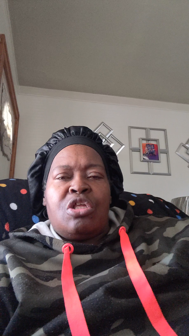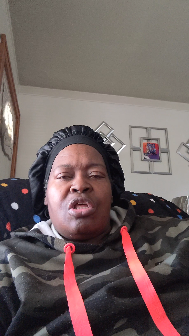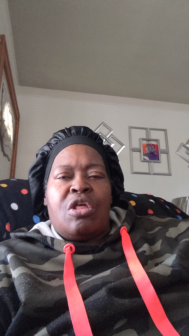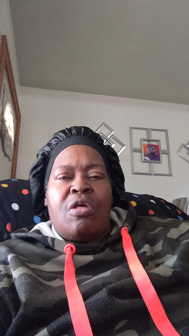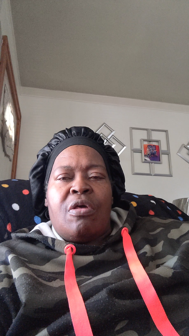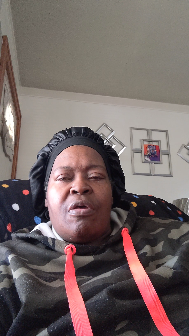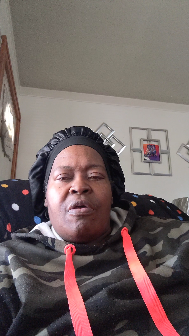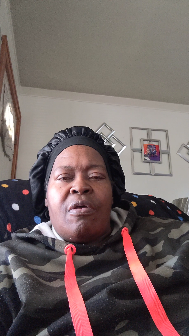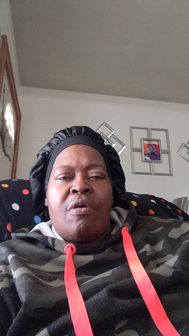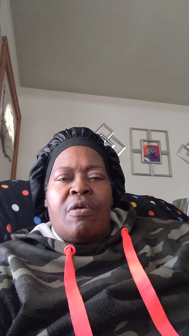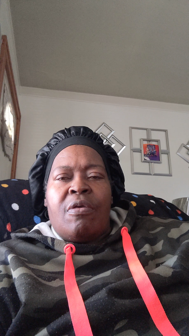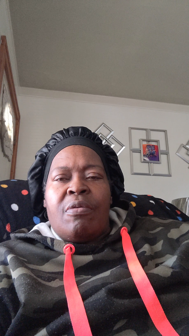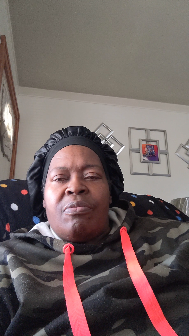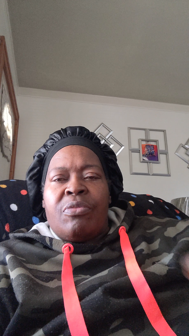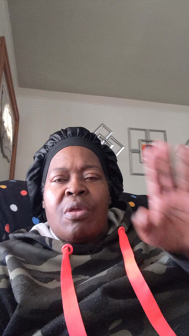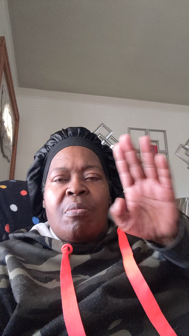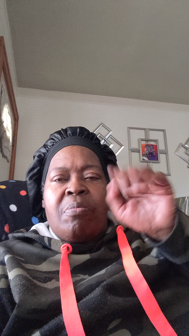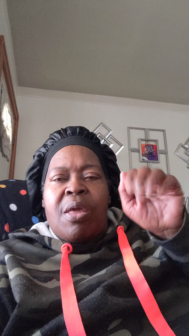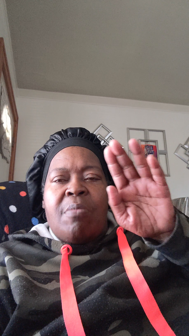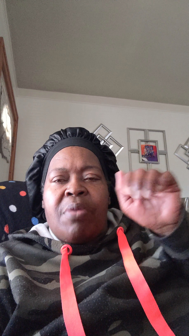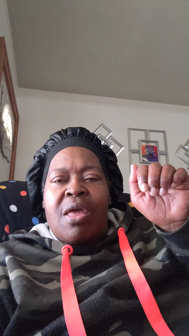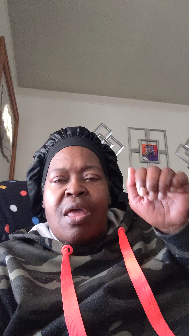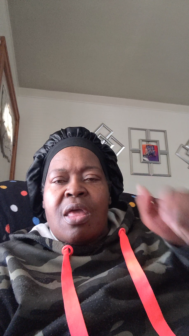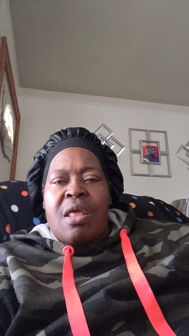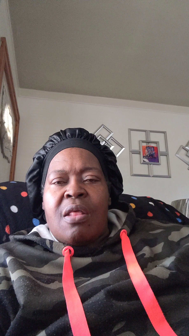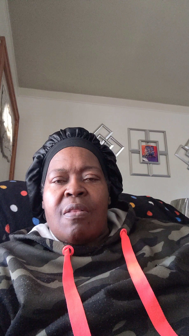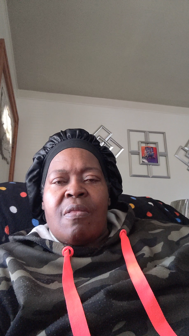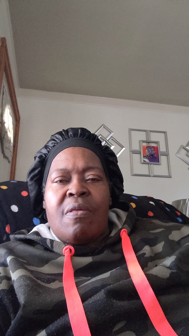baa baa